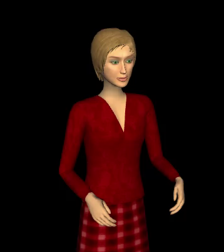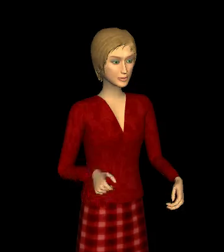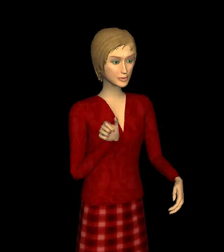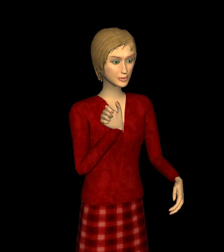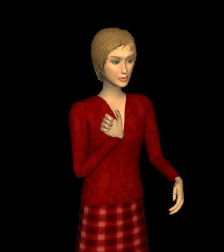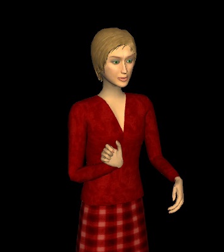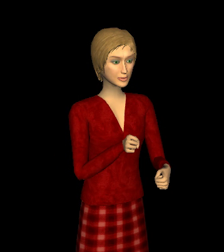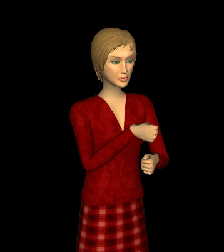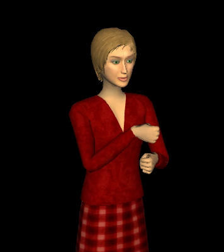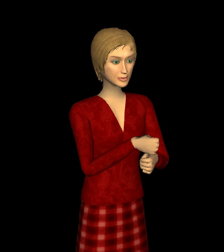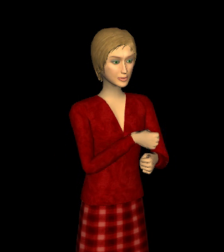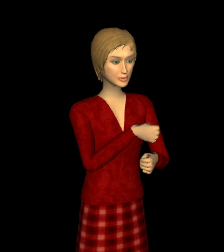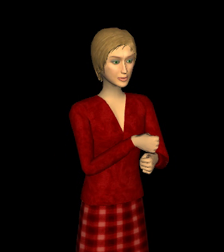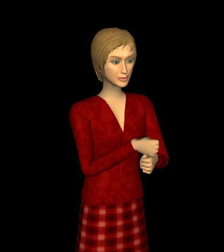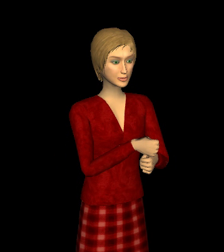عامل